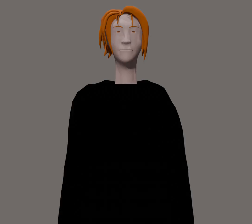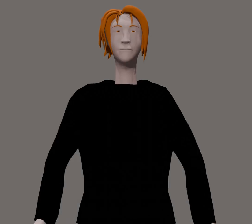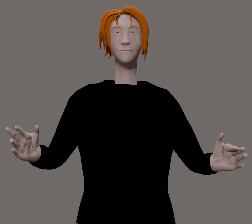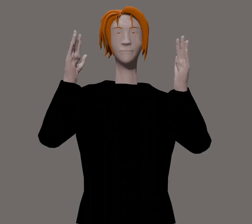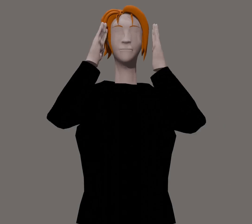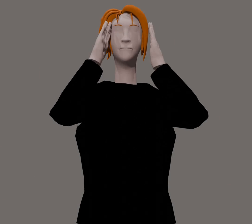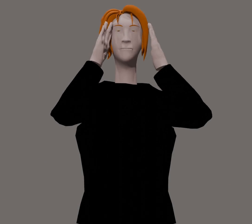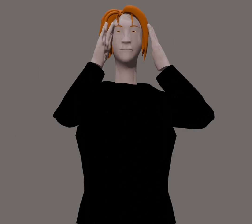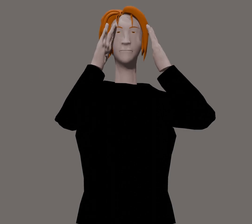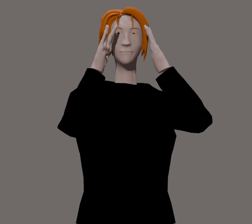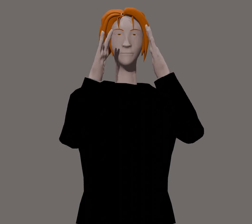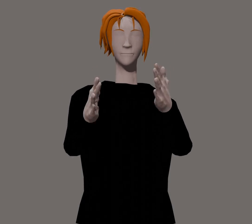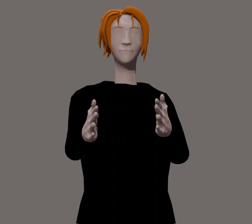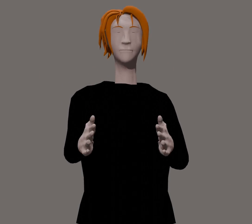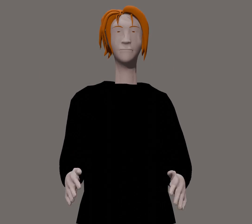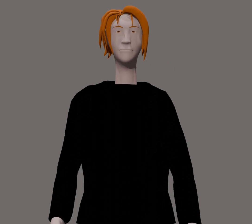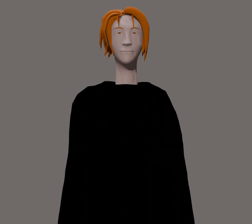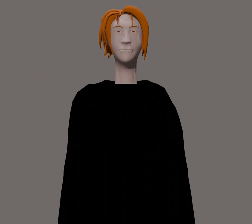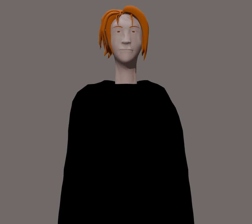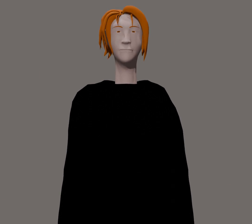Concentrate